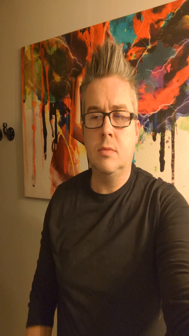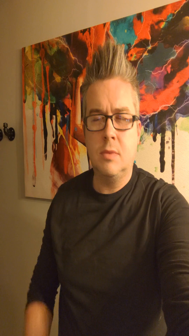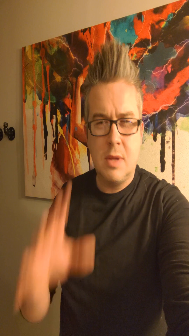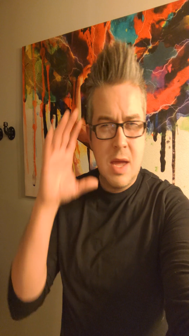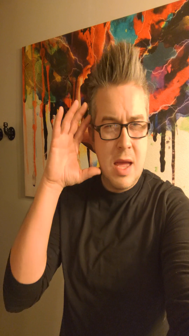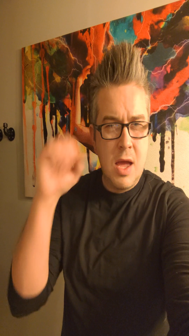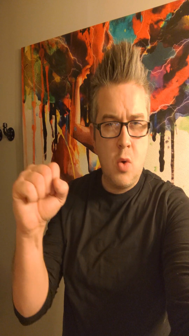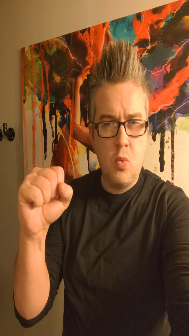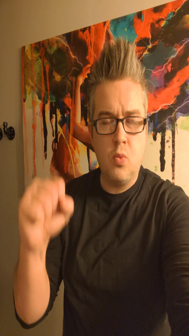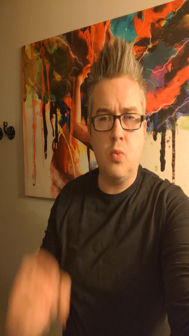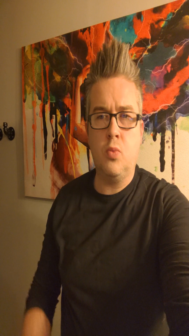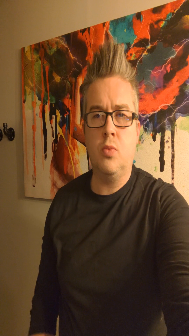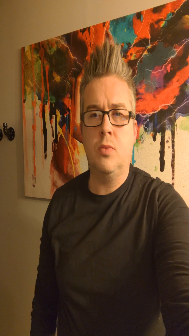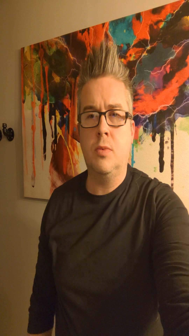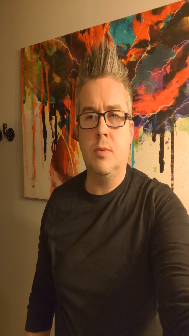loud